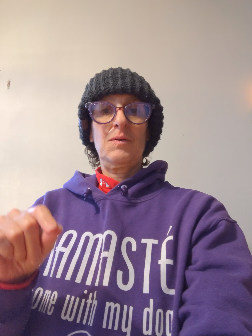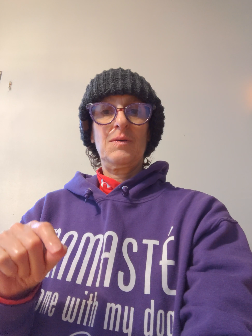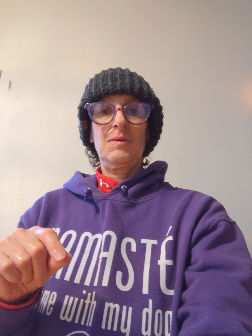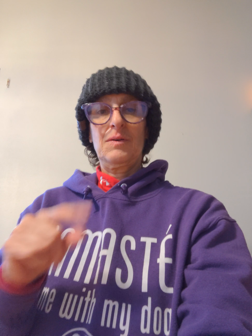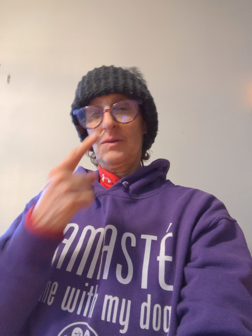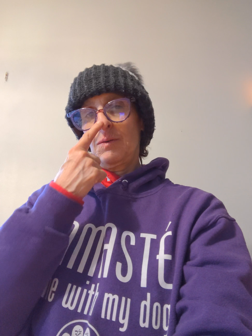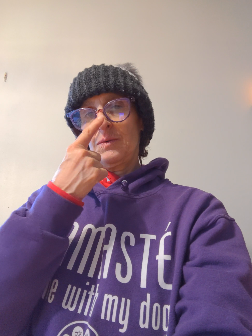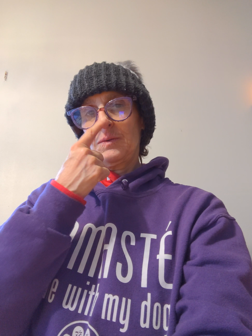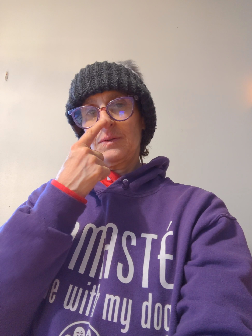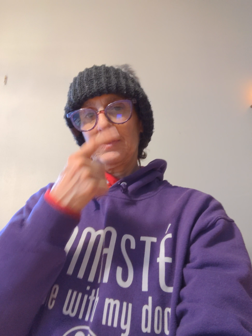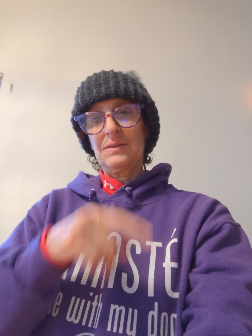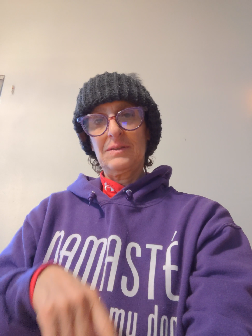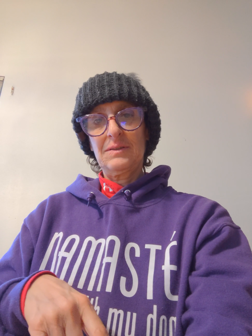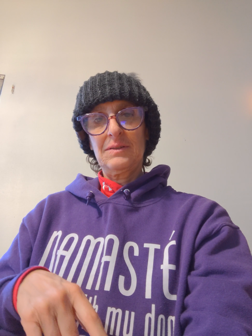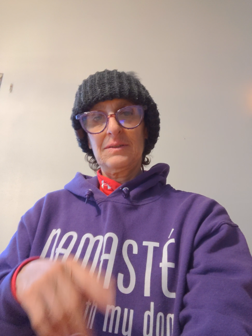nose